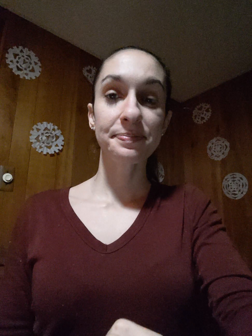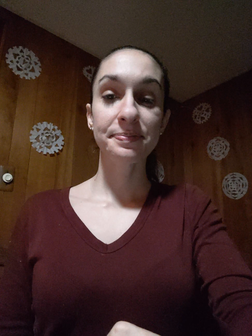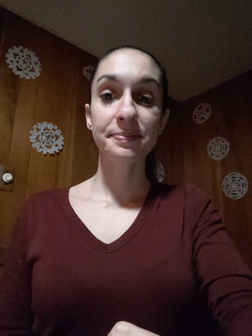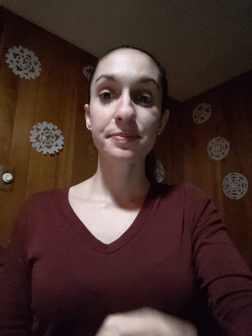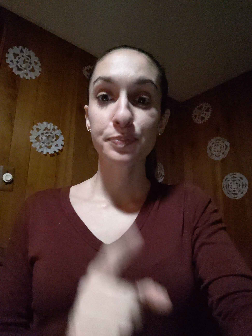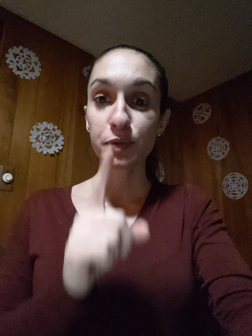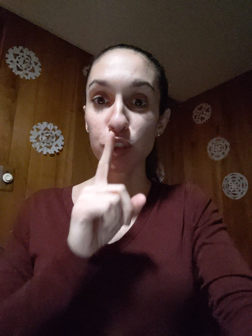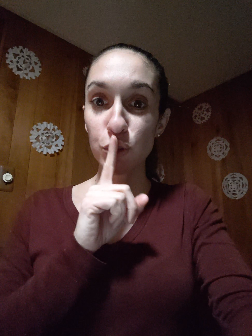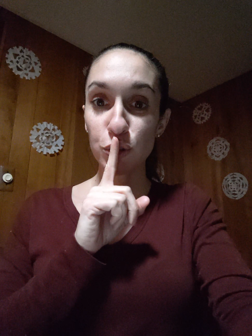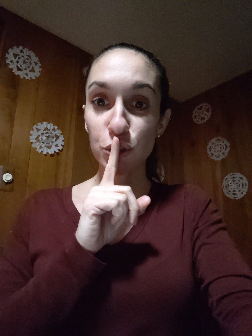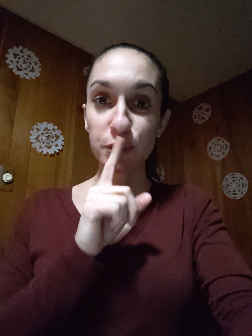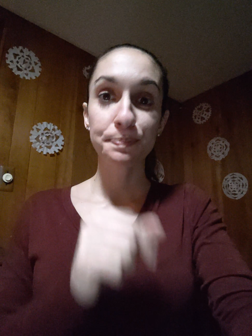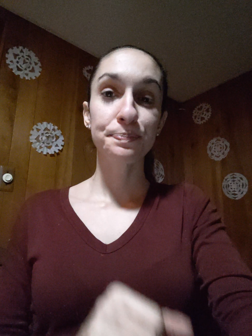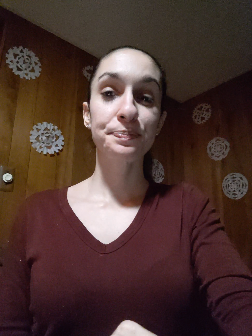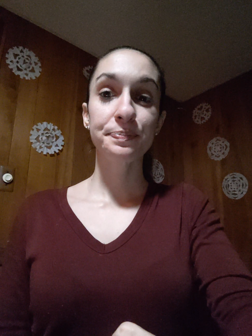shhh